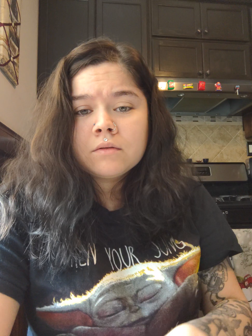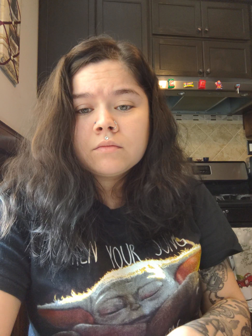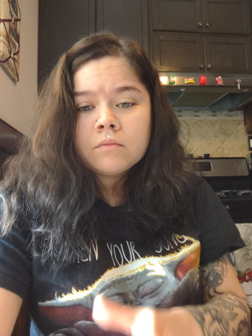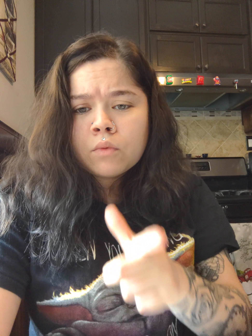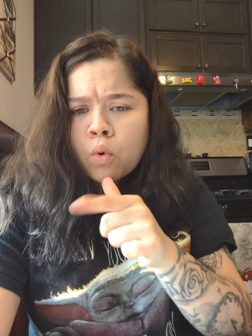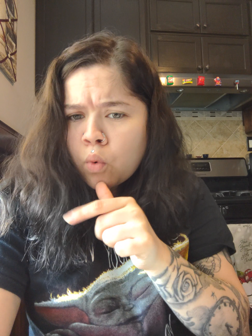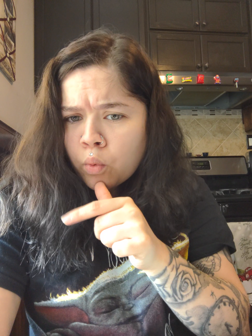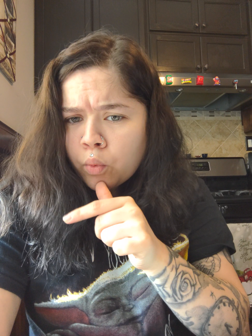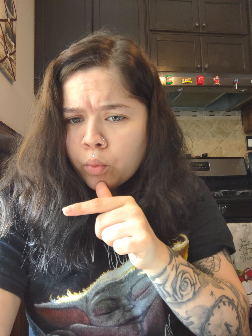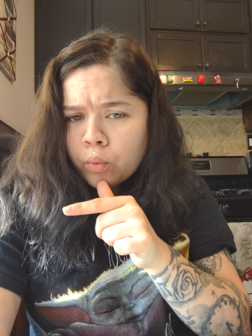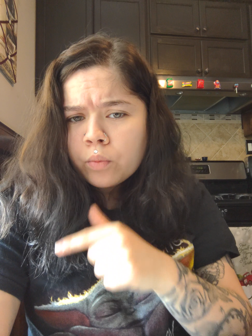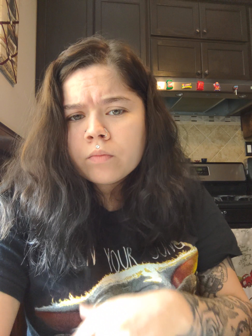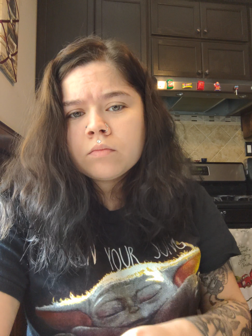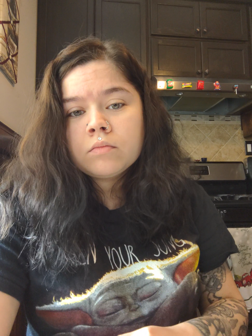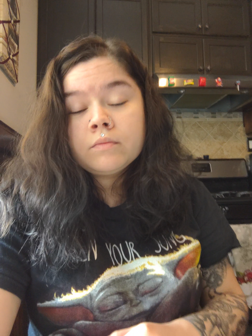who